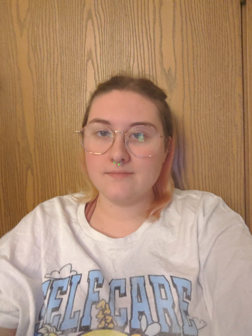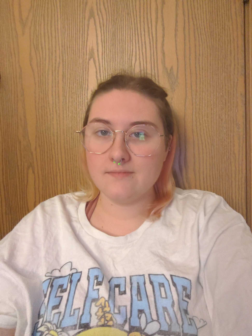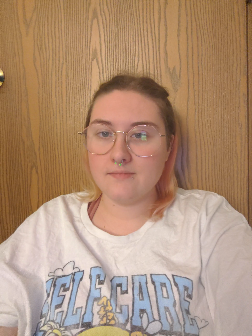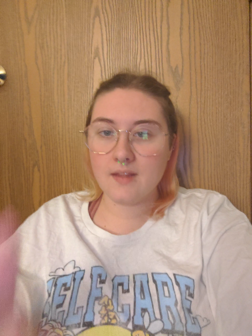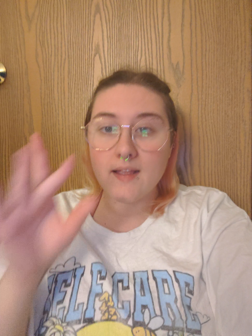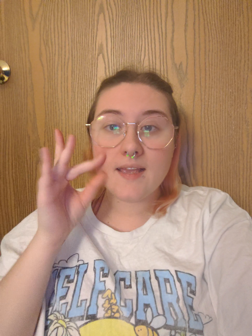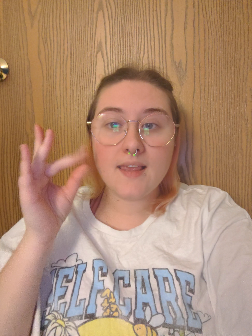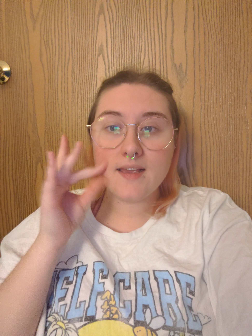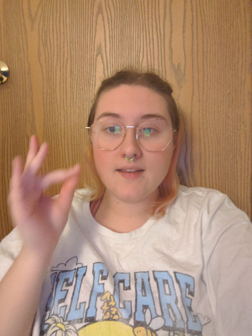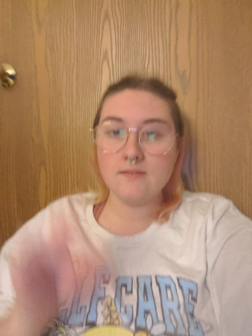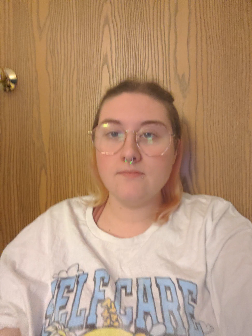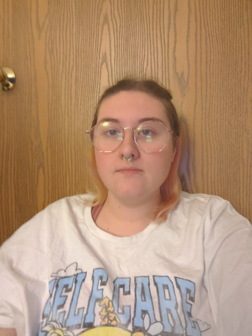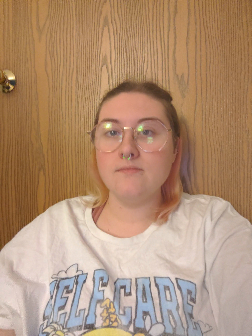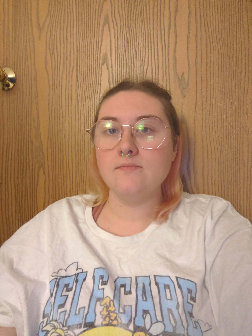kitty